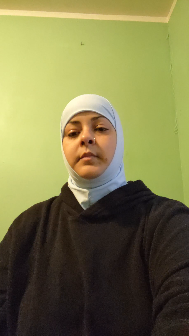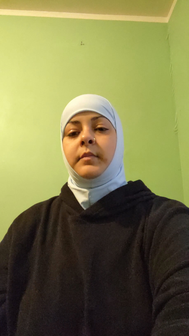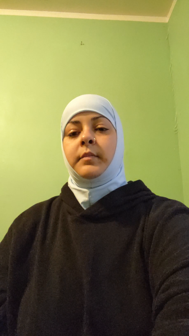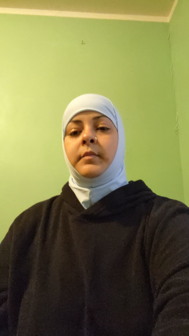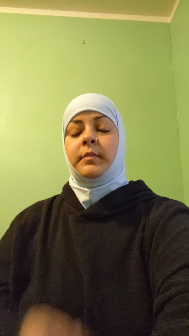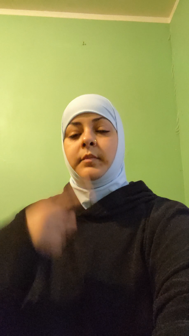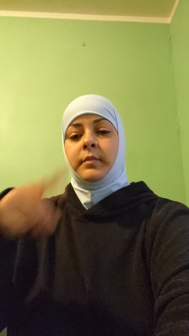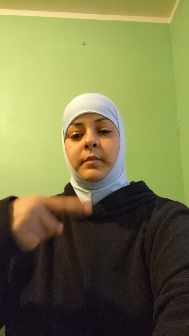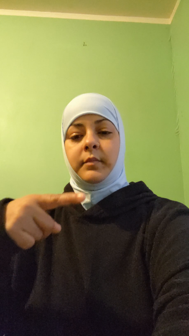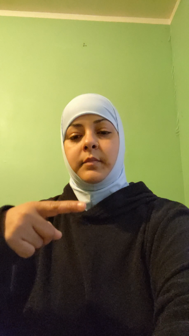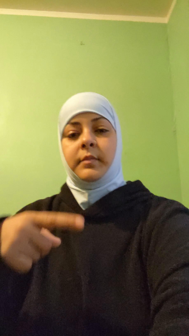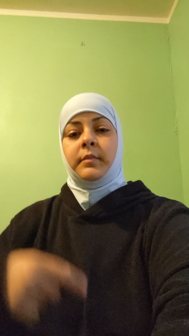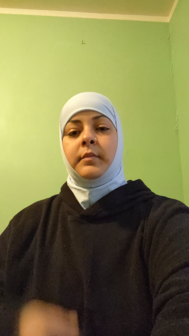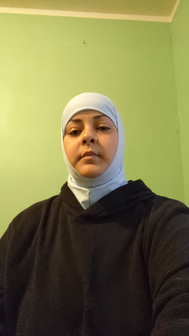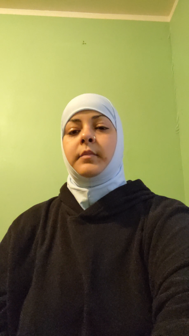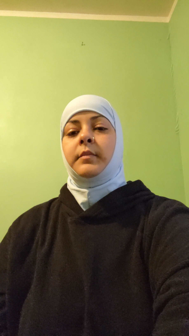about